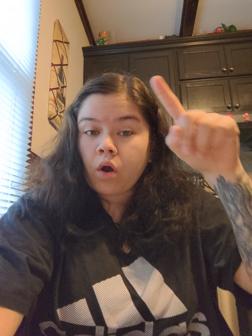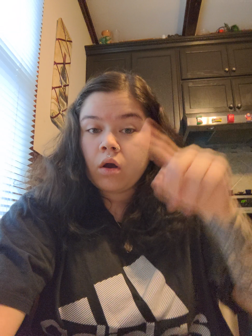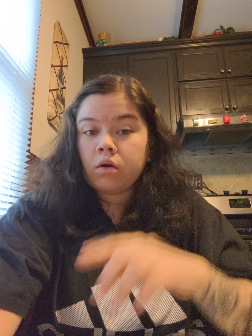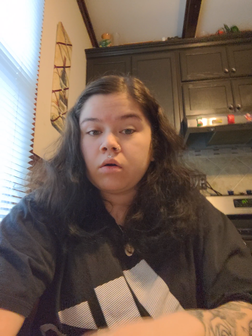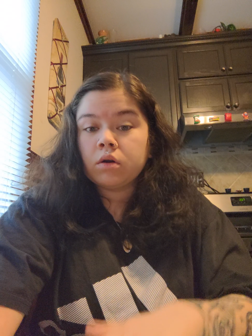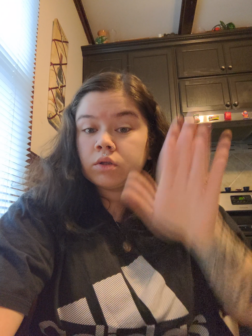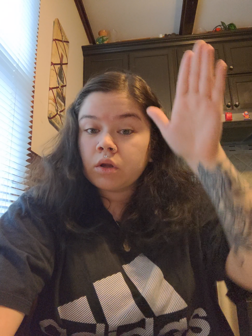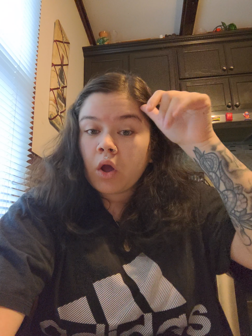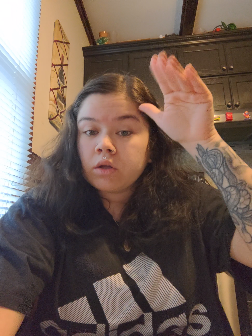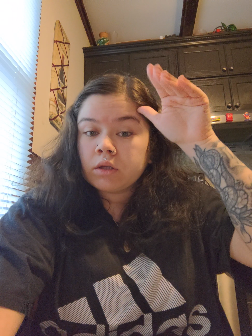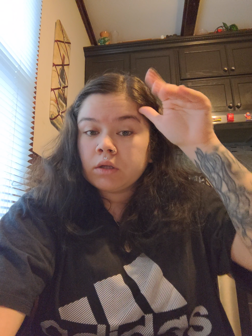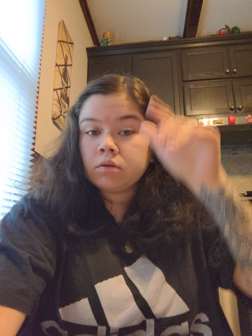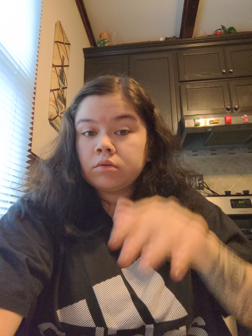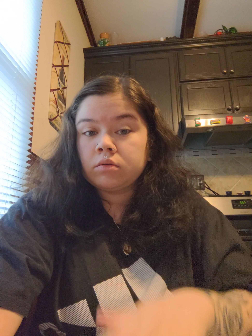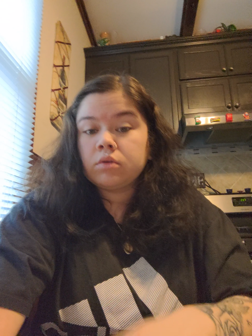donkey